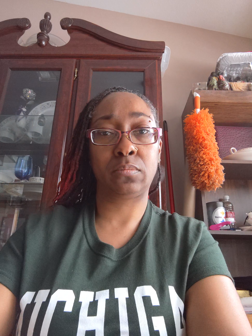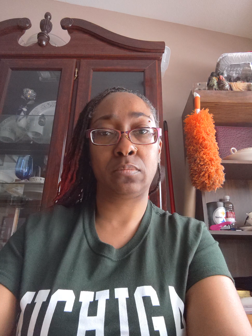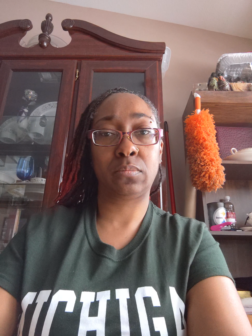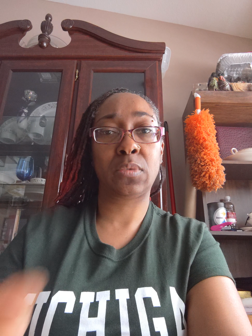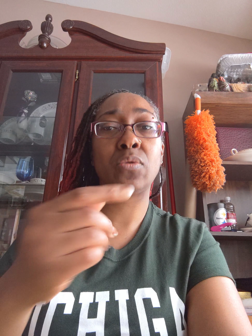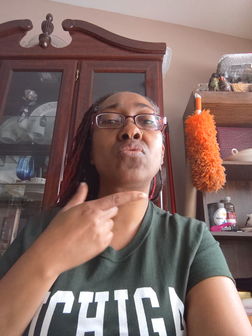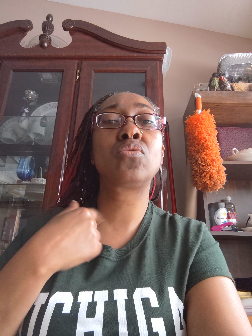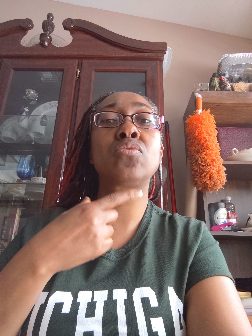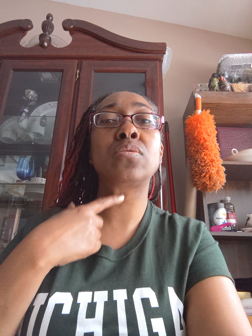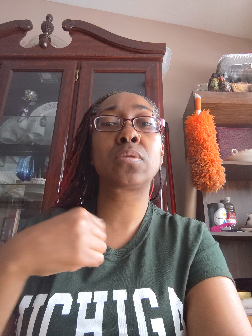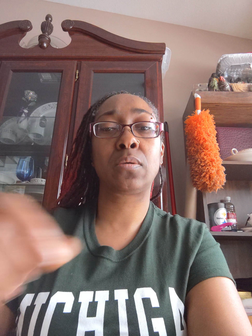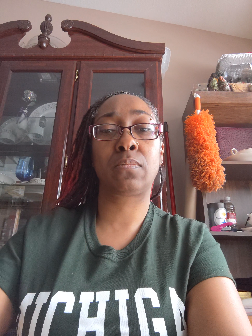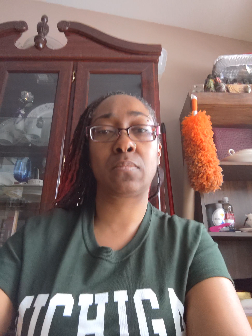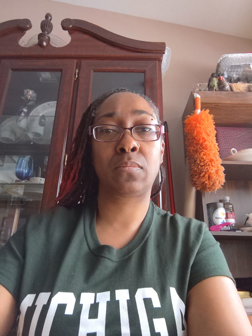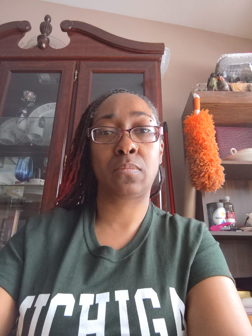thirsty